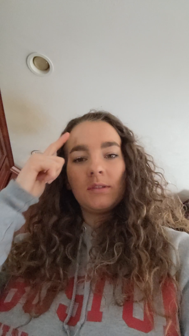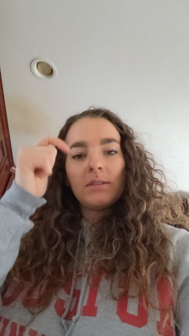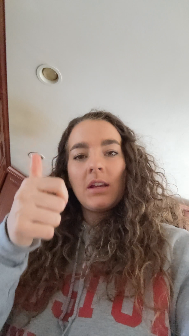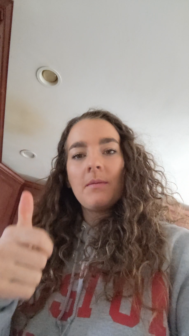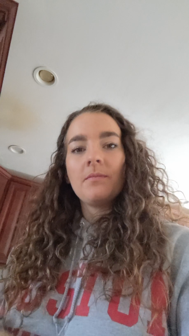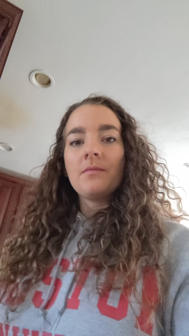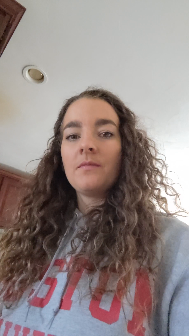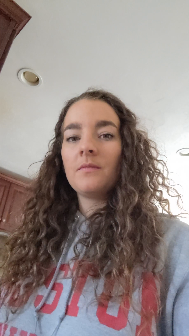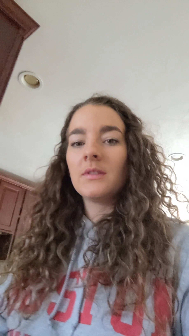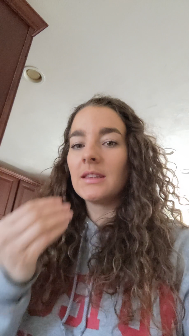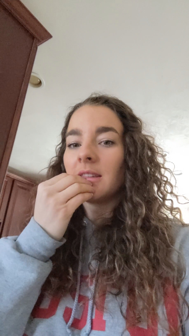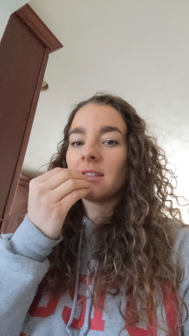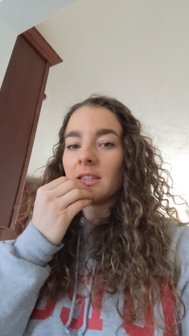eat